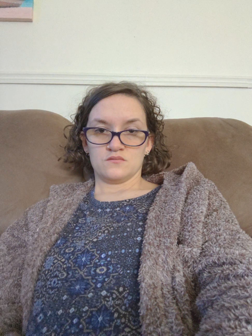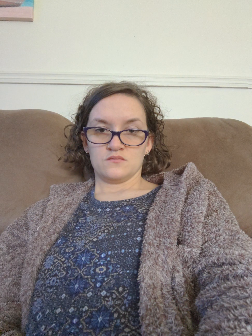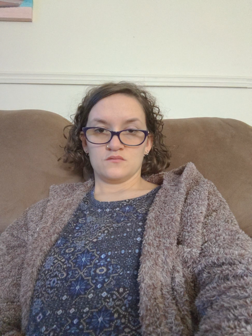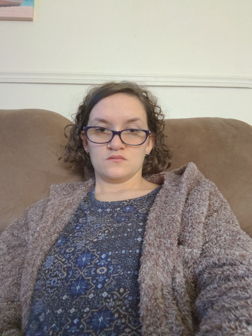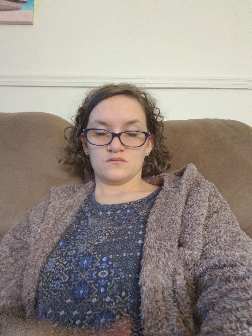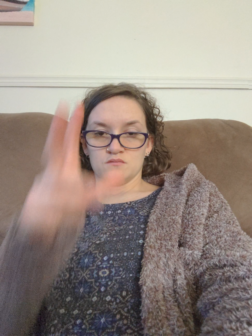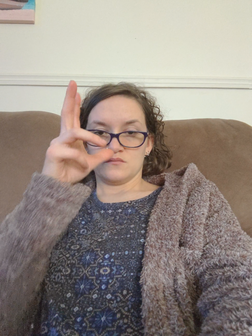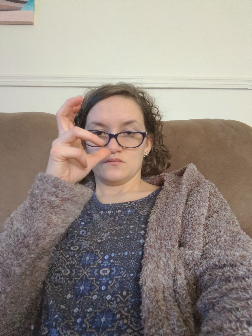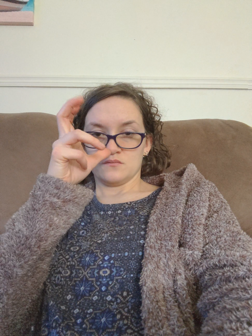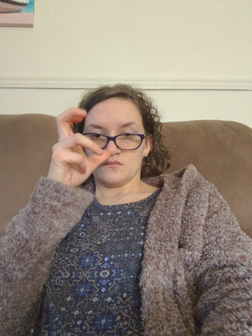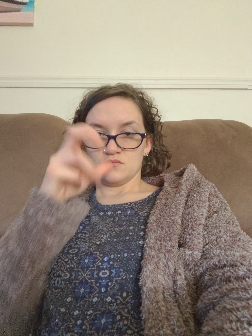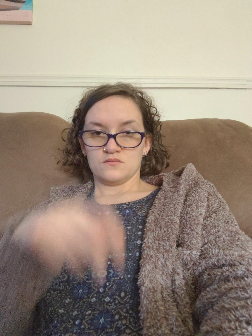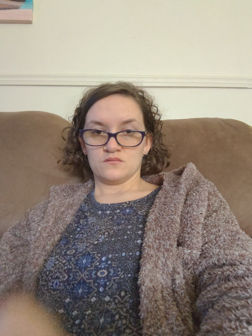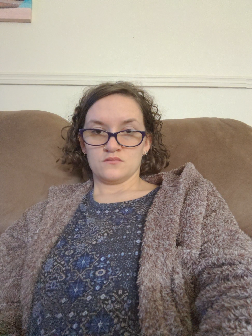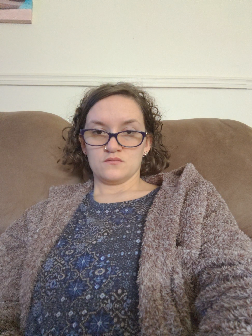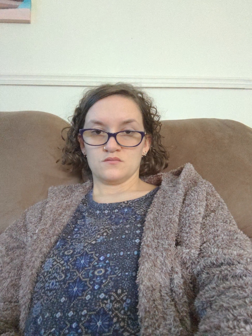bug